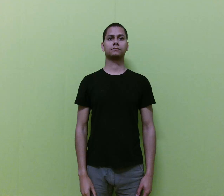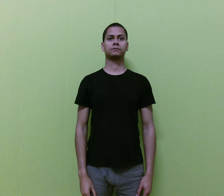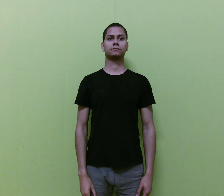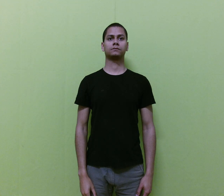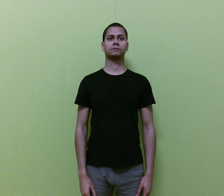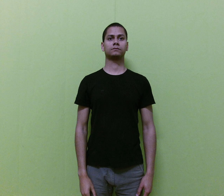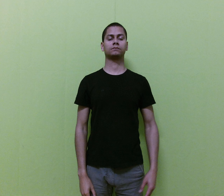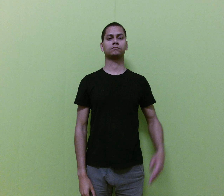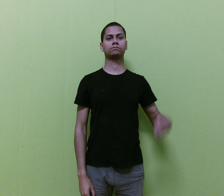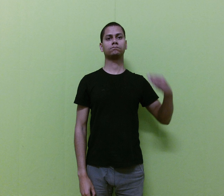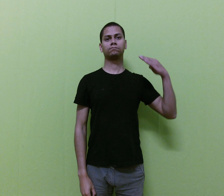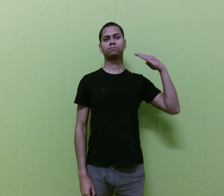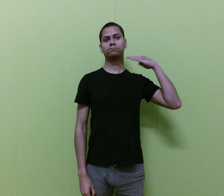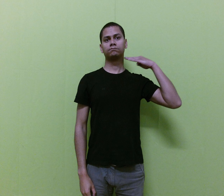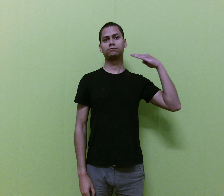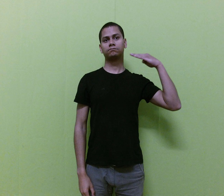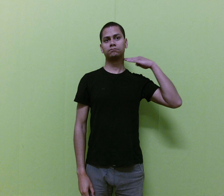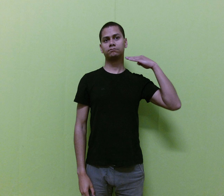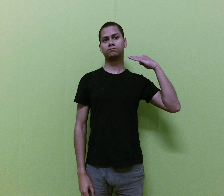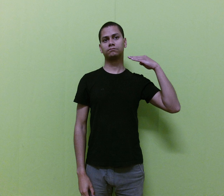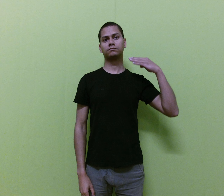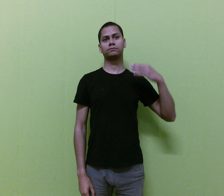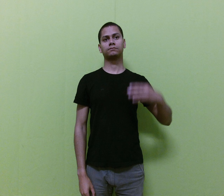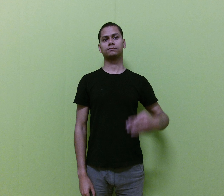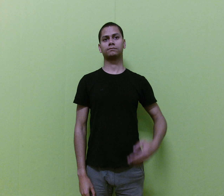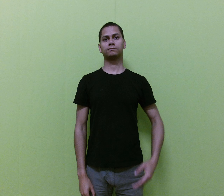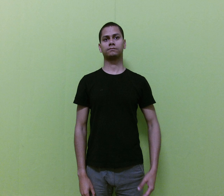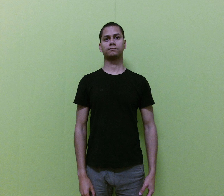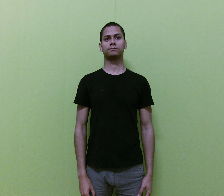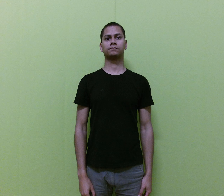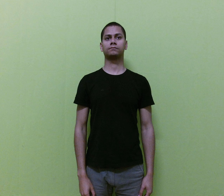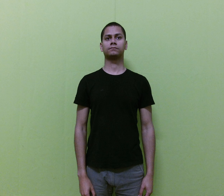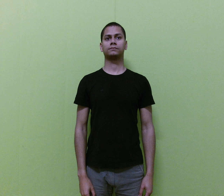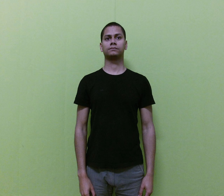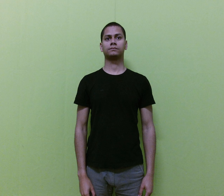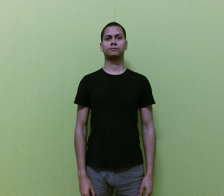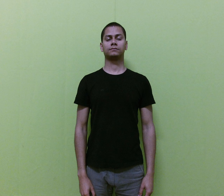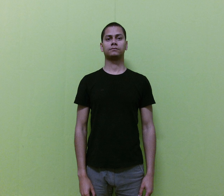banco